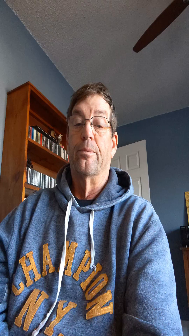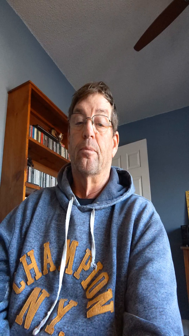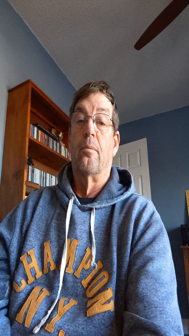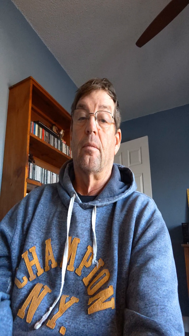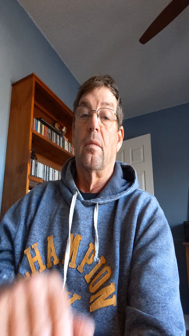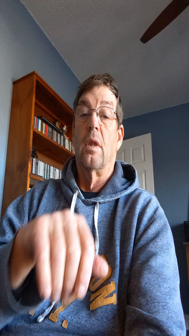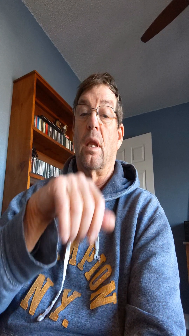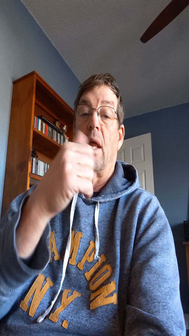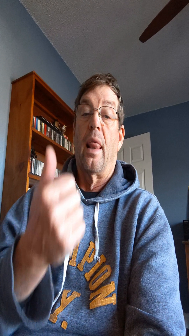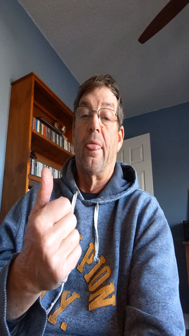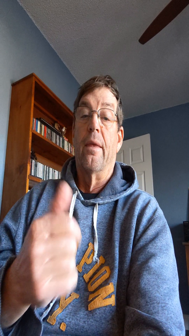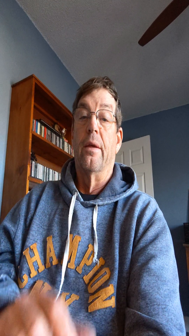another